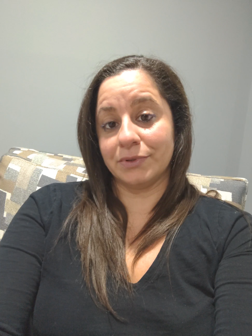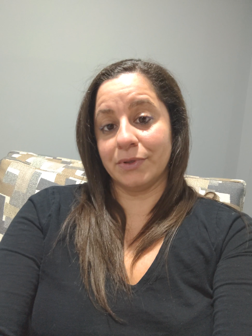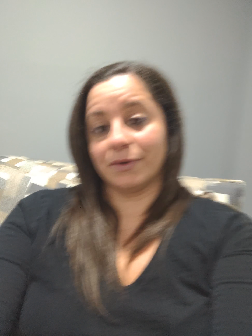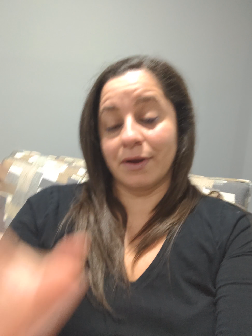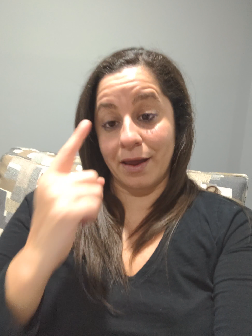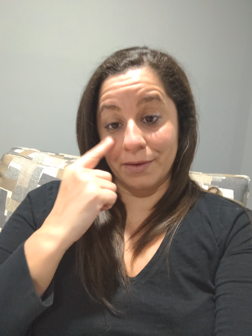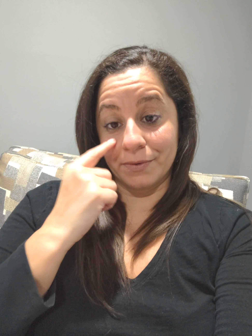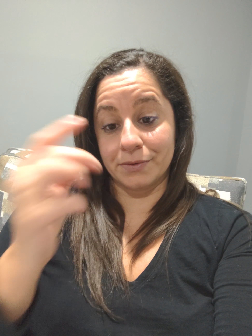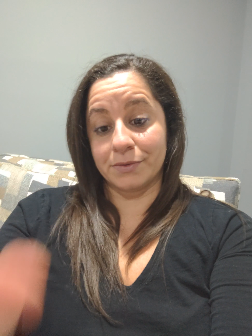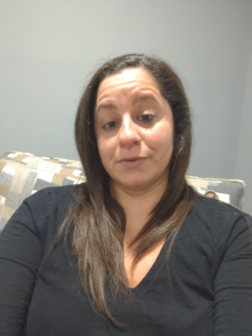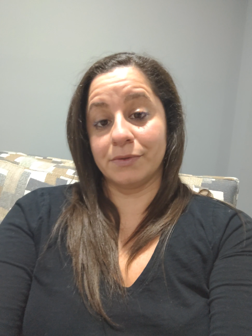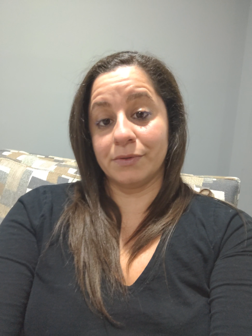eye